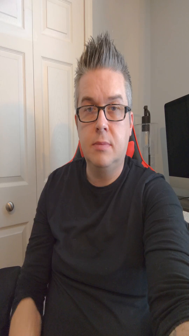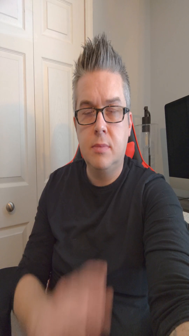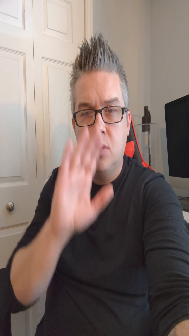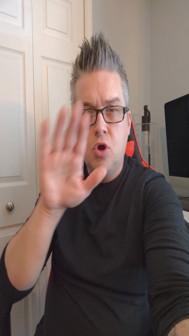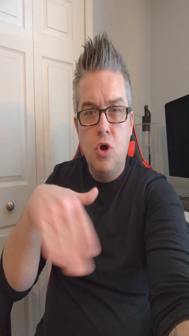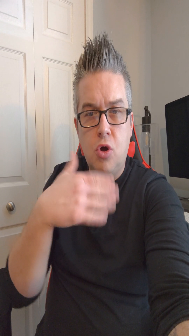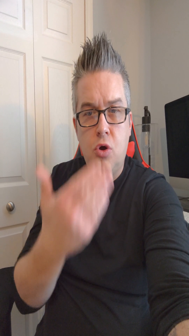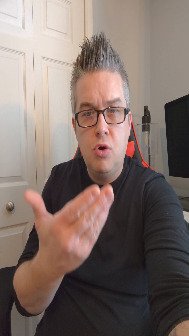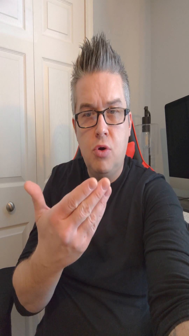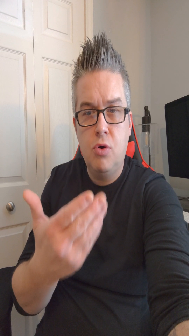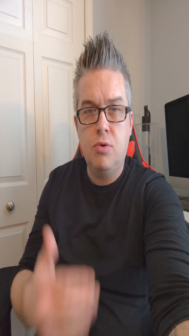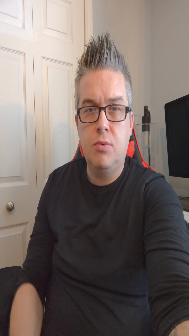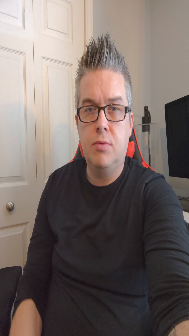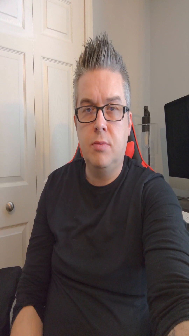all